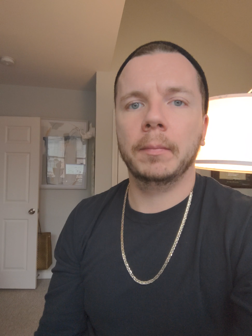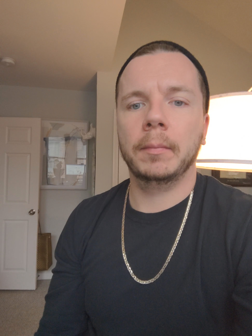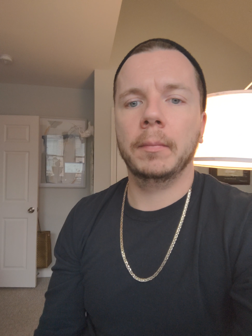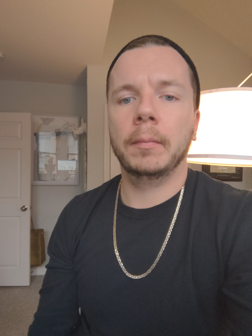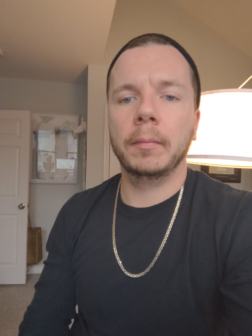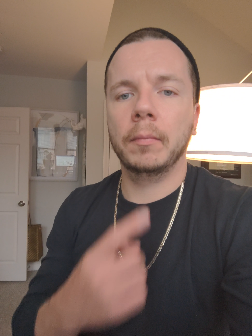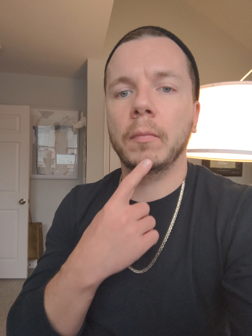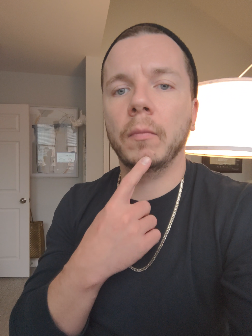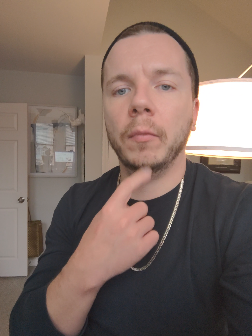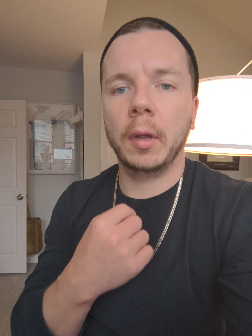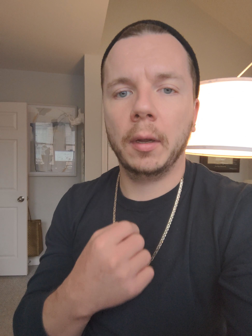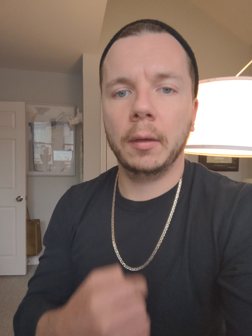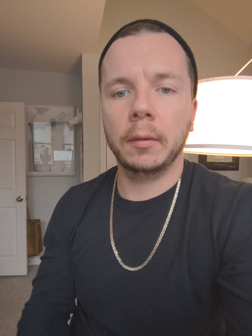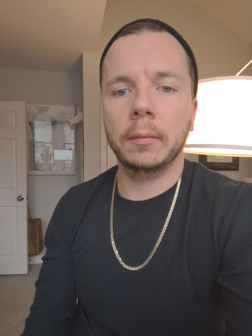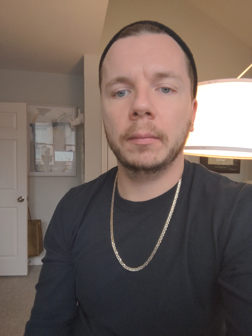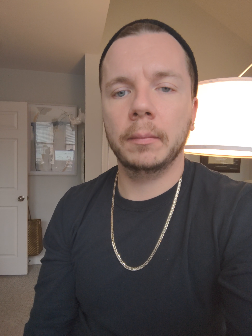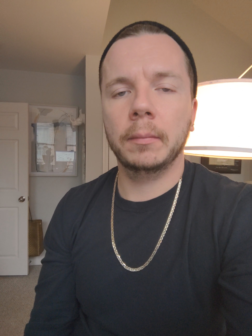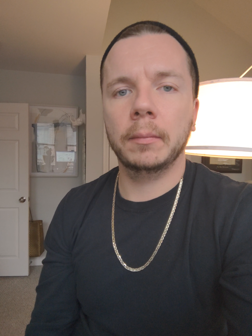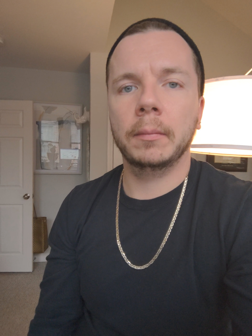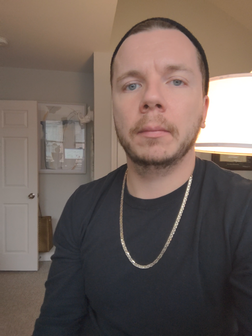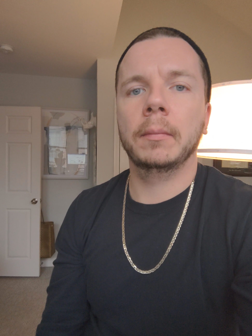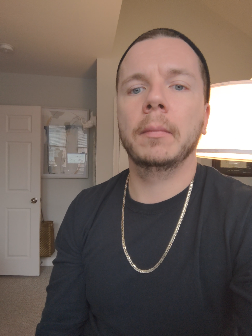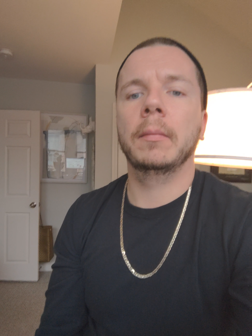red